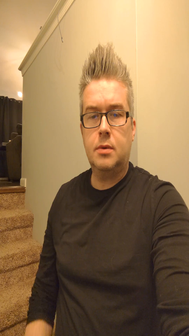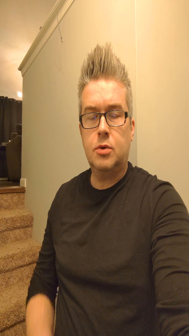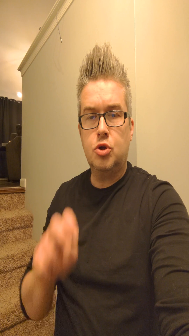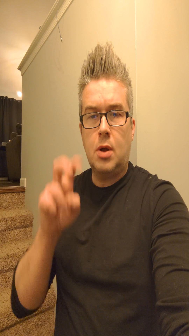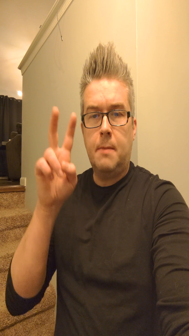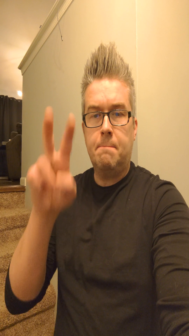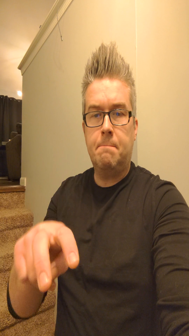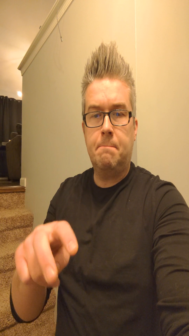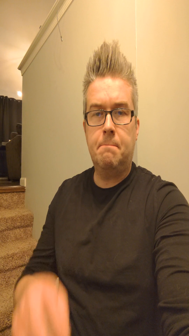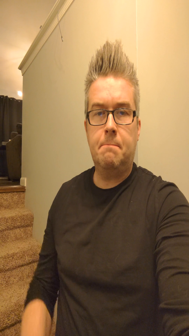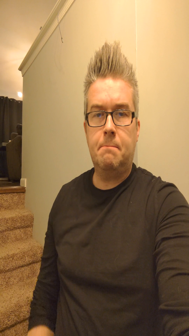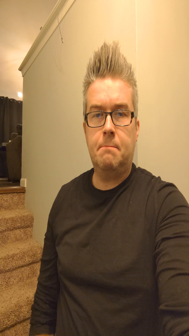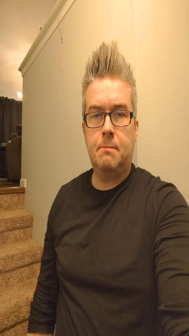jump